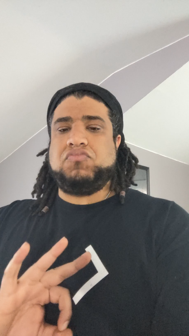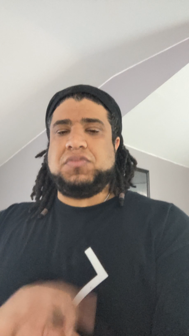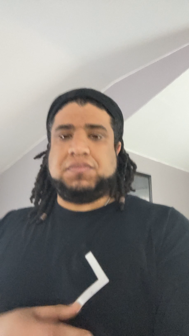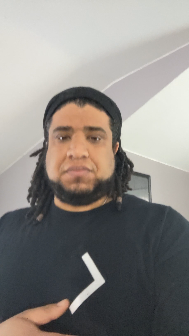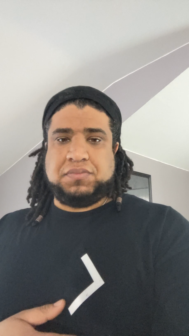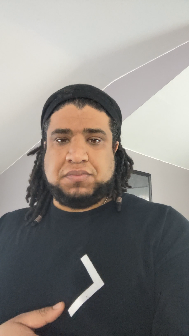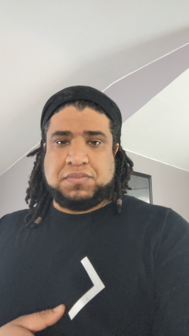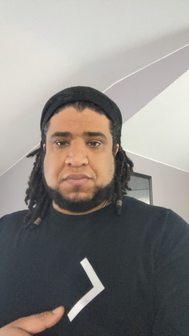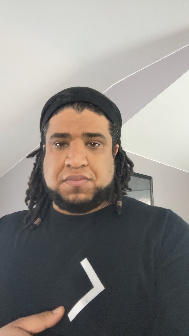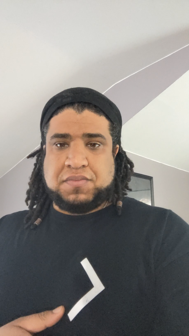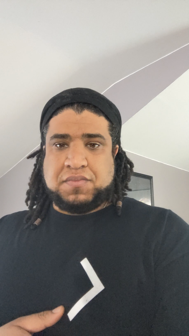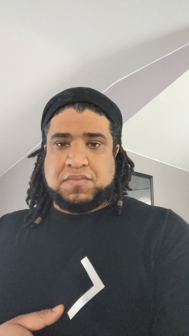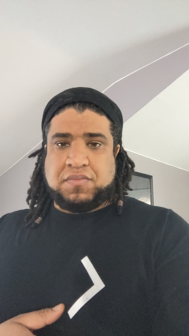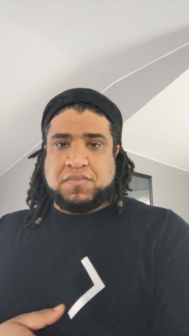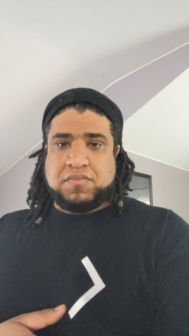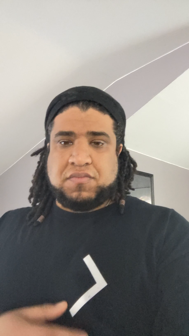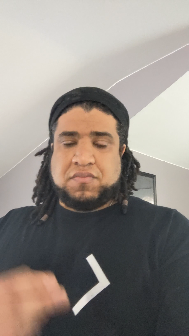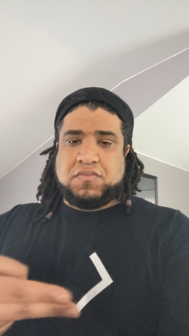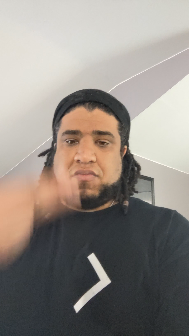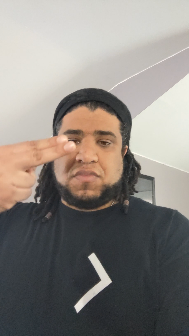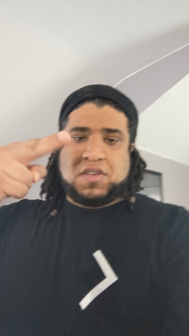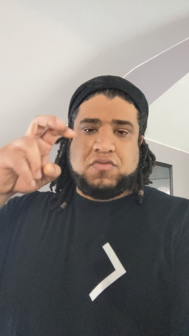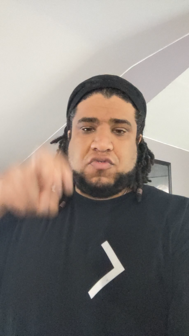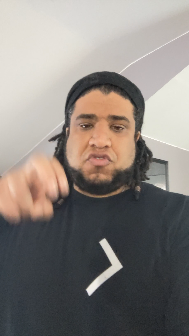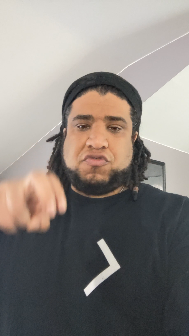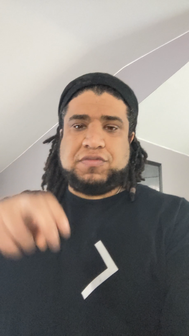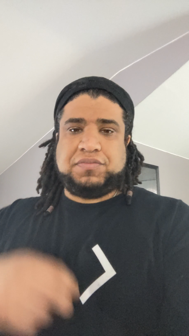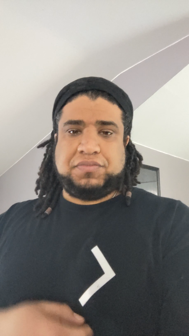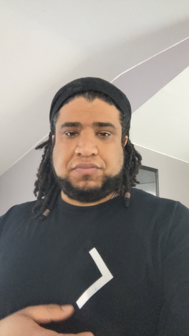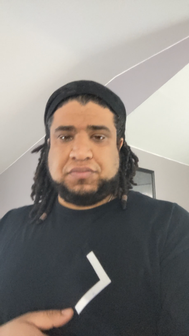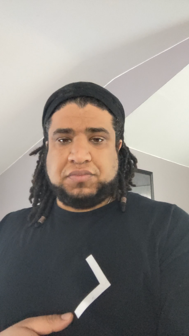high chair